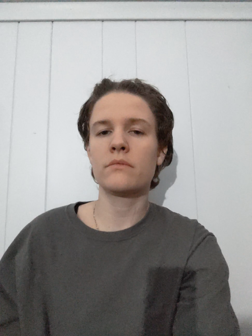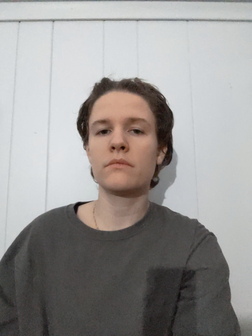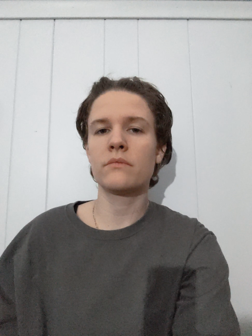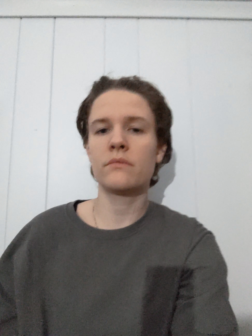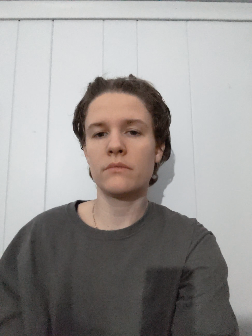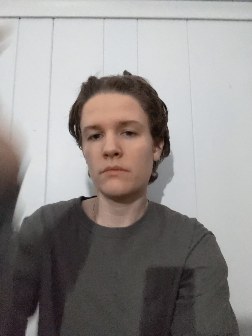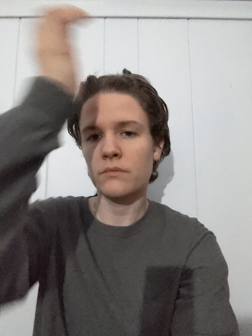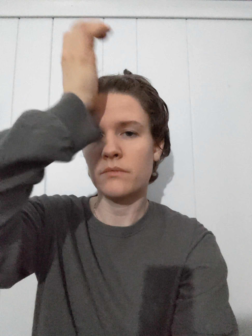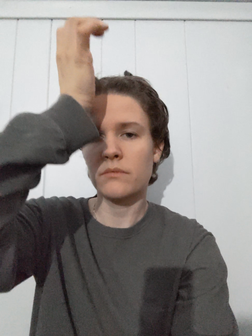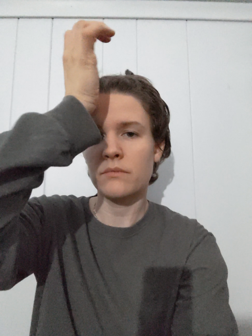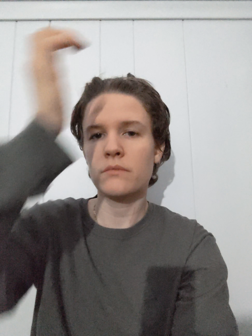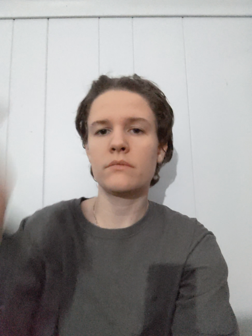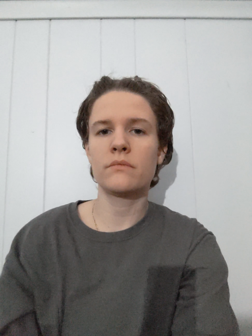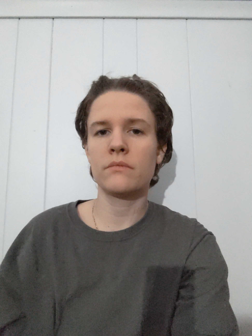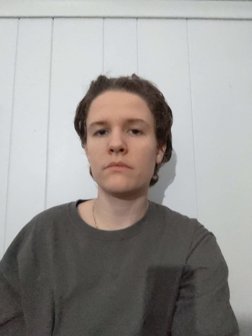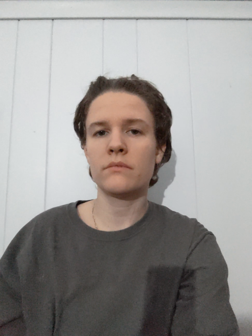garbage